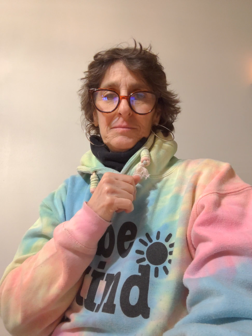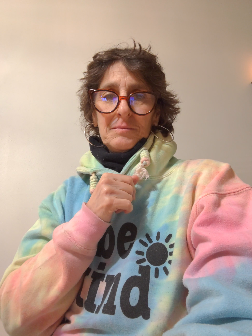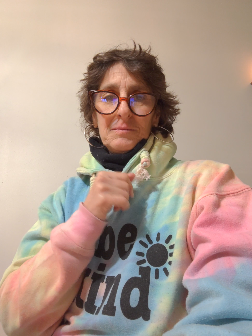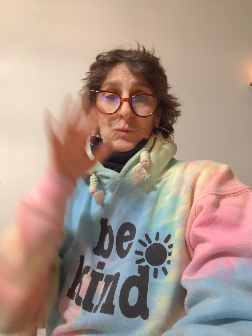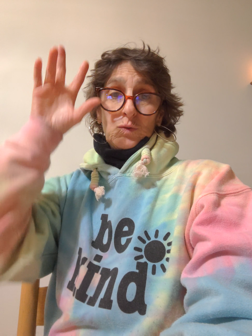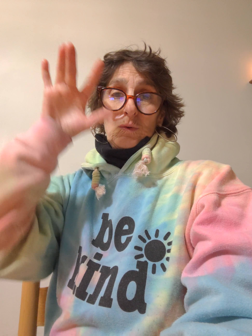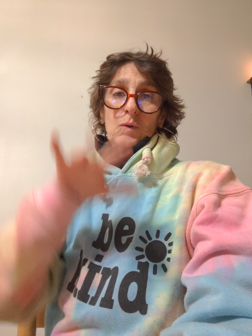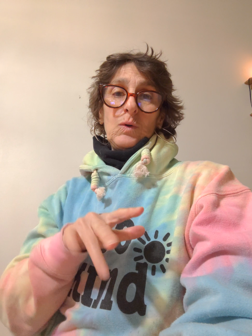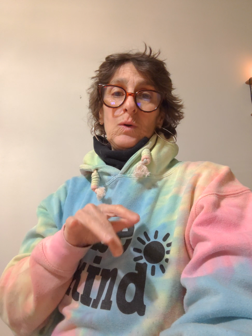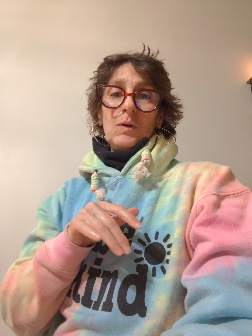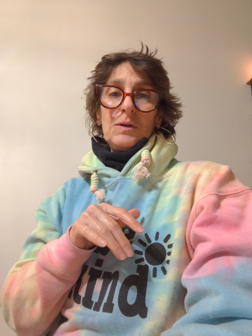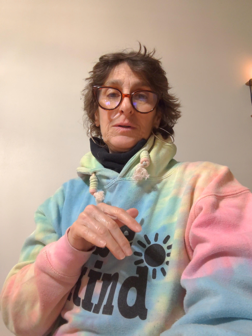snow